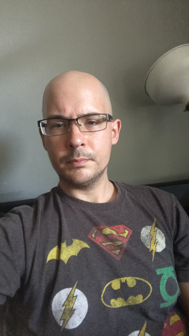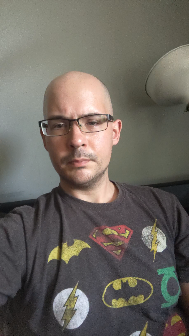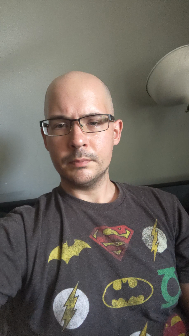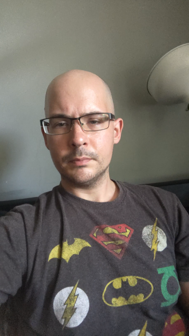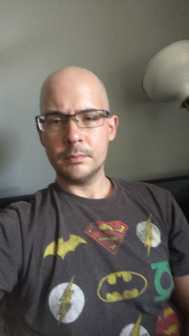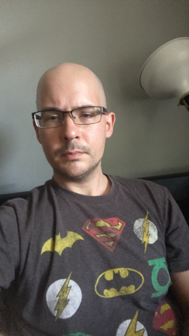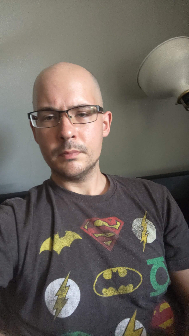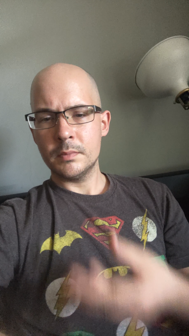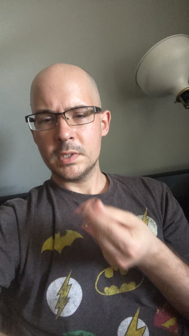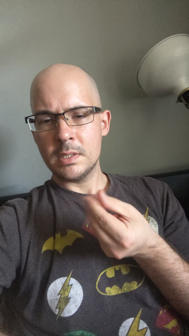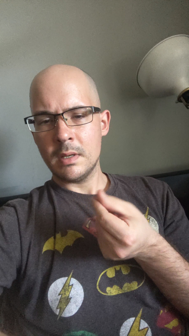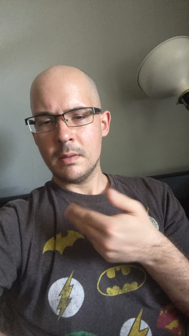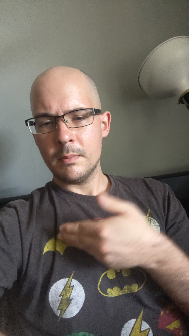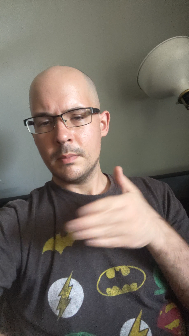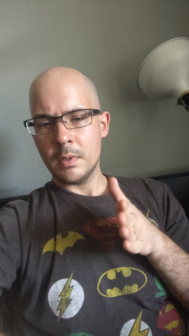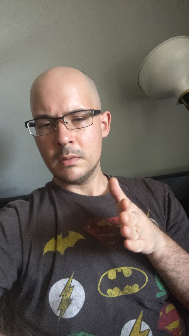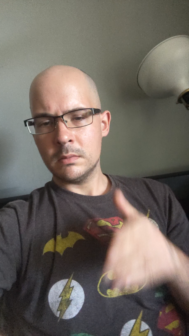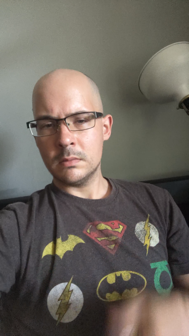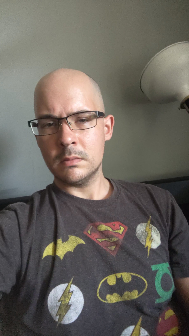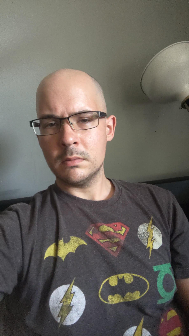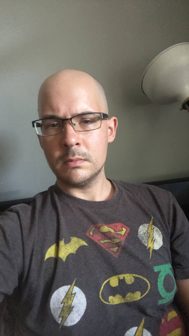sandbox